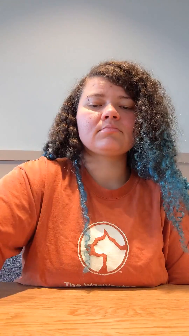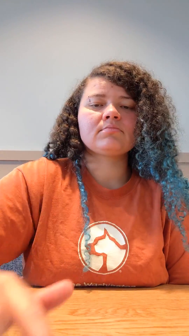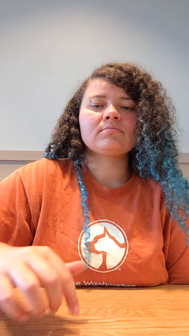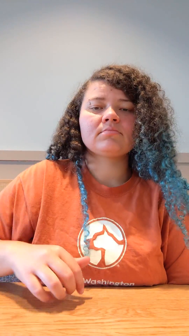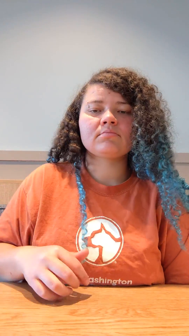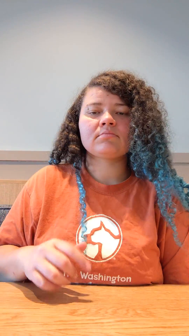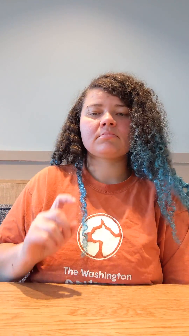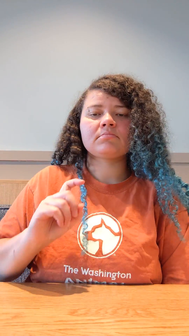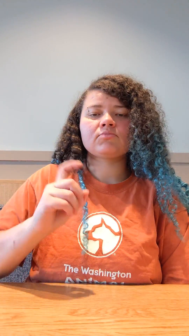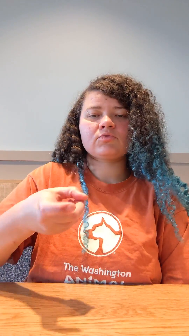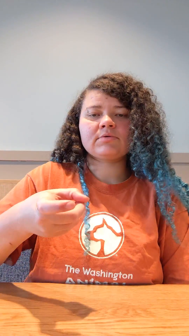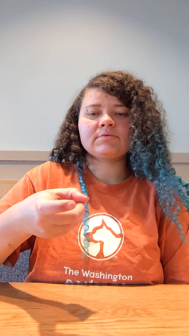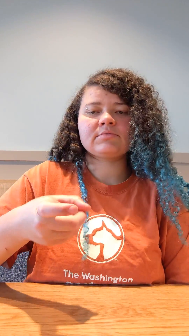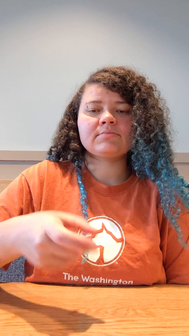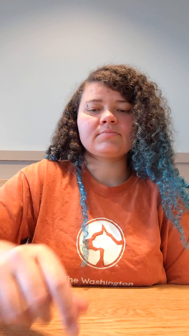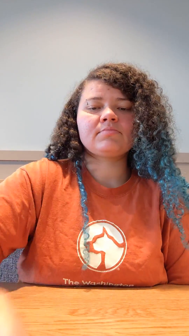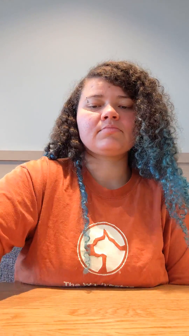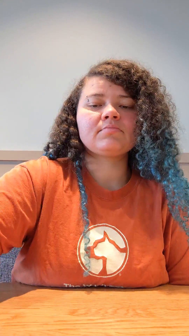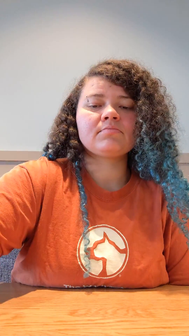present